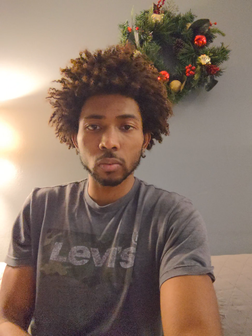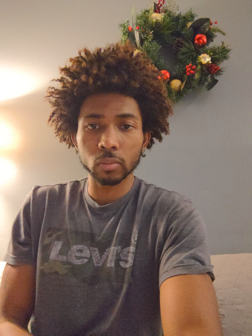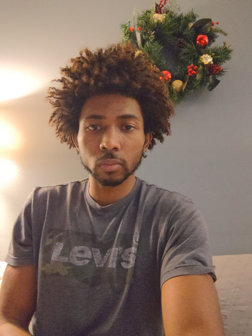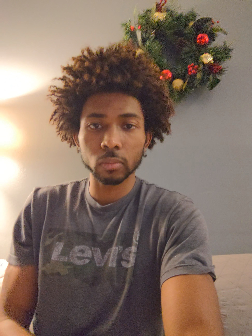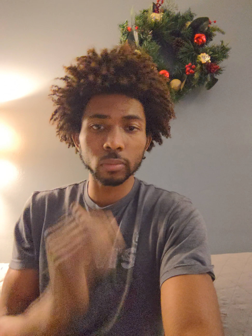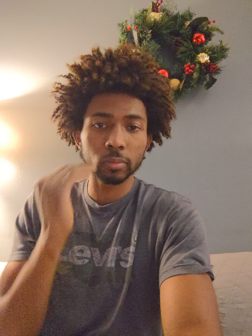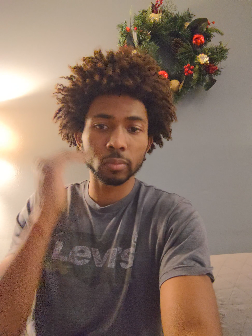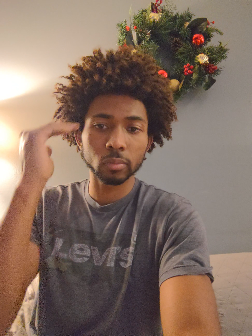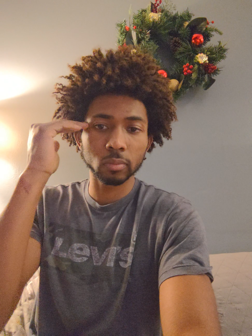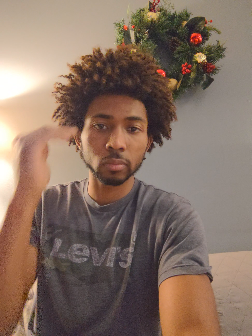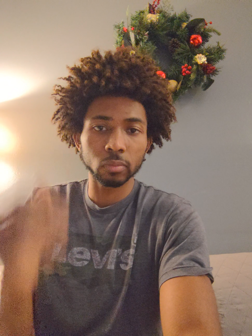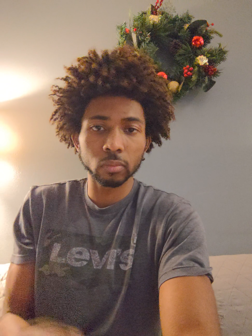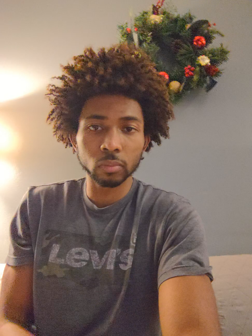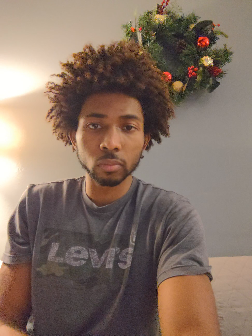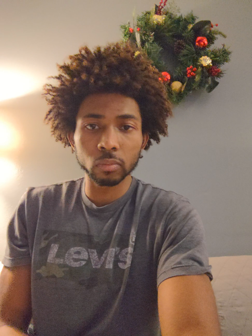head